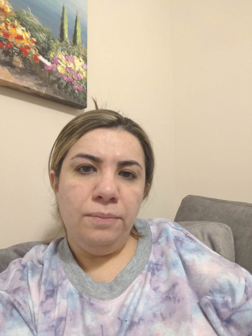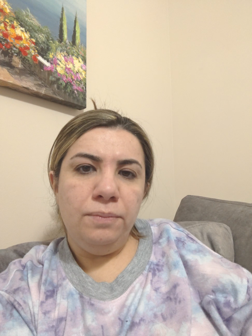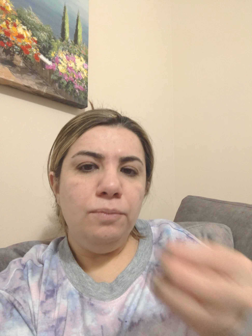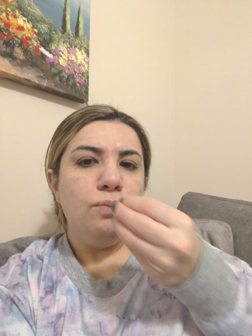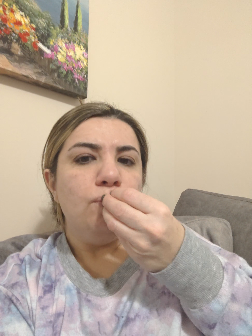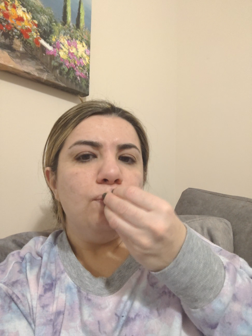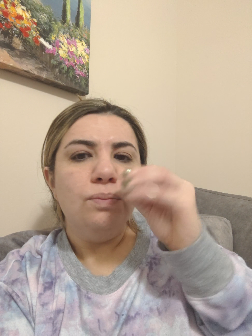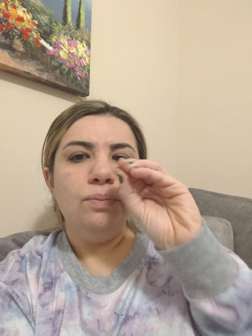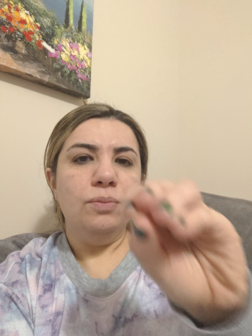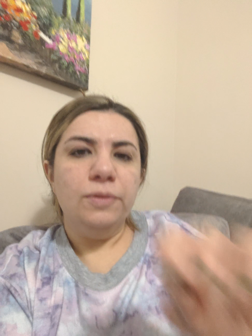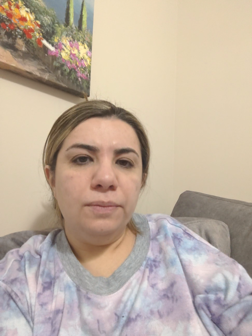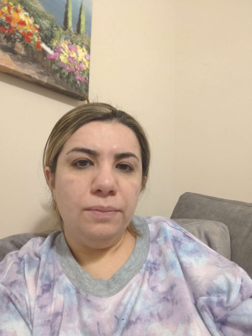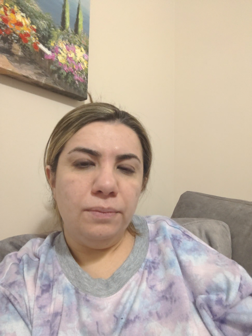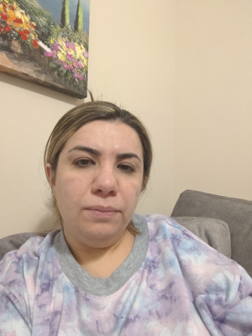kiss